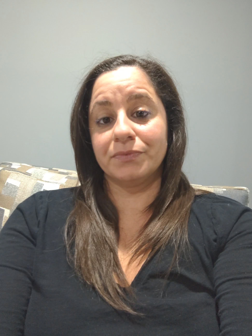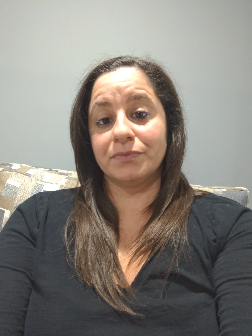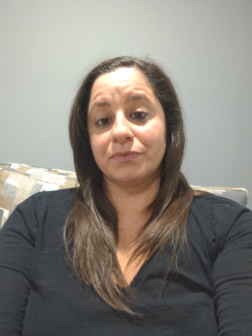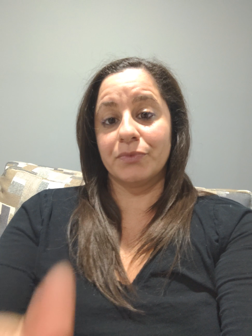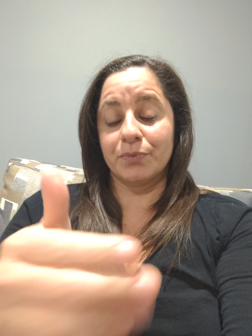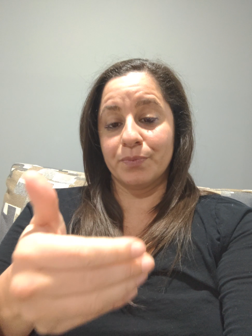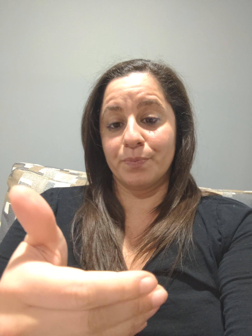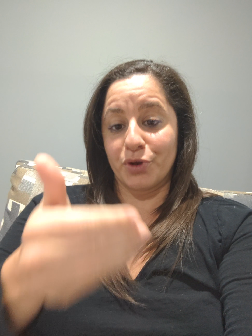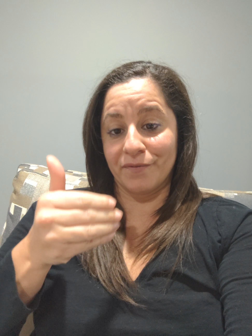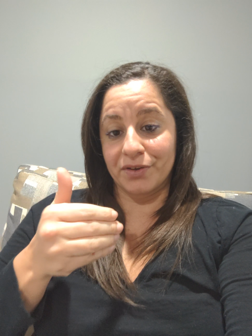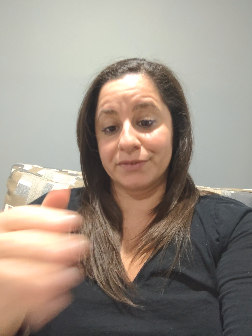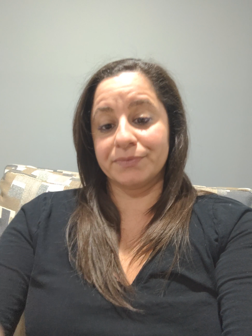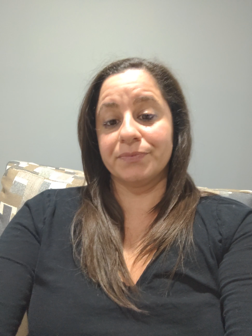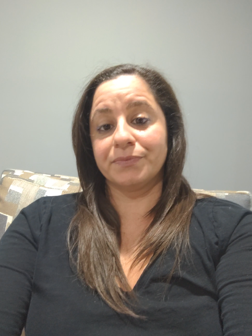before